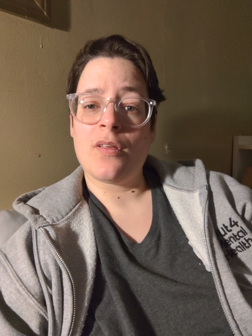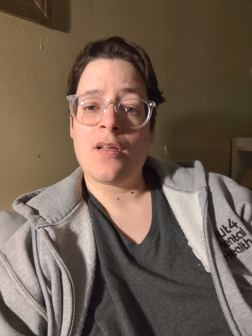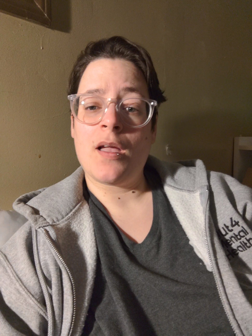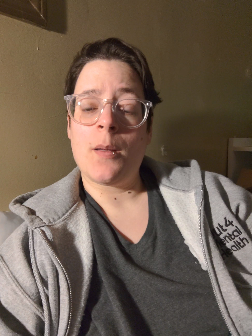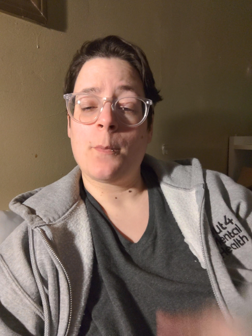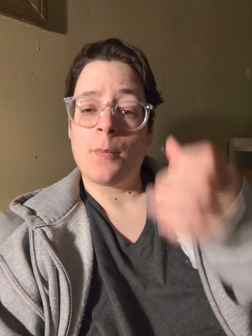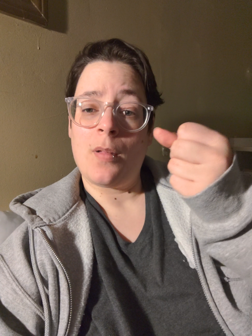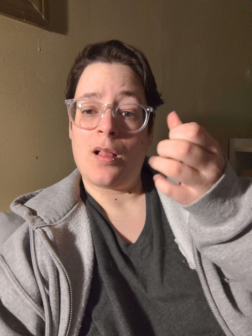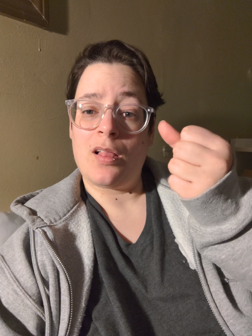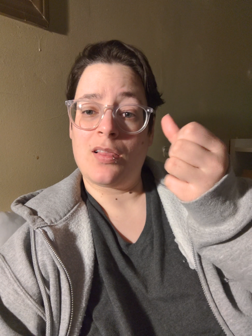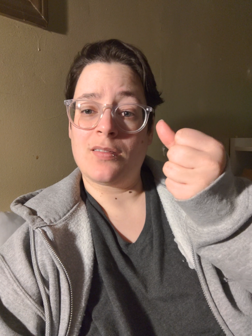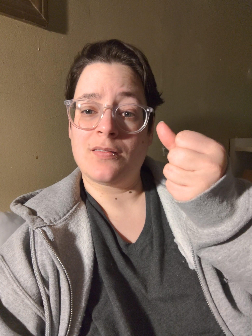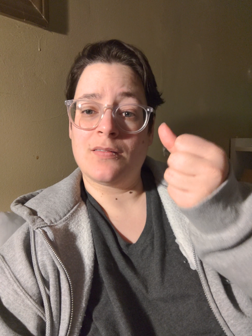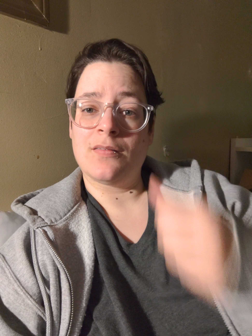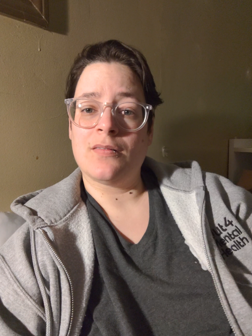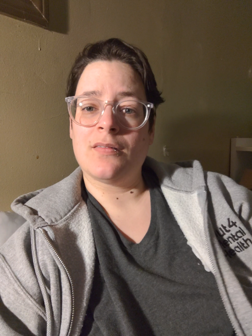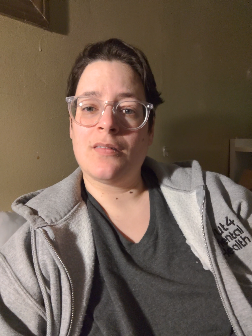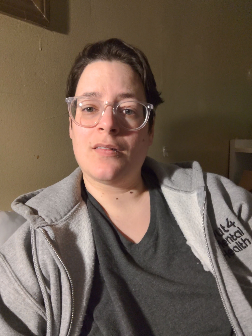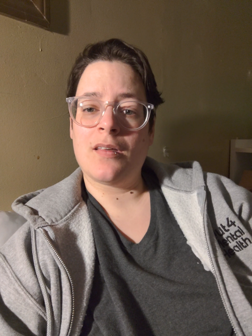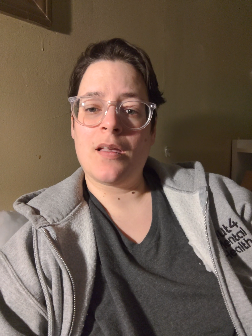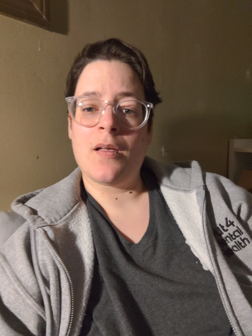milk